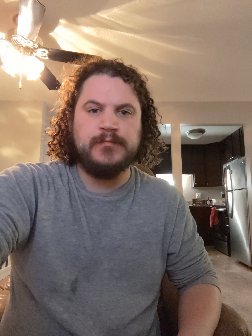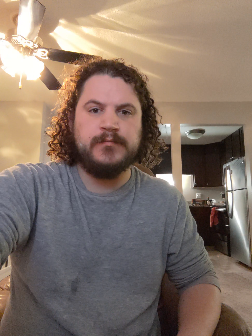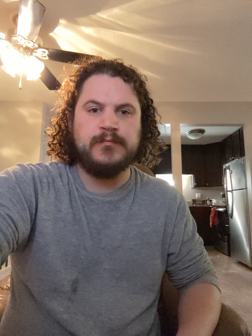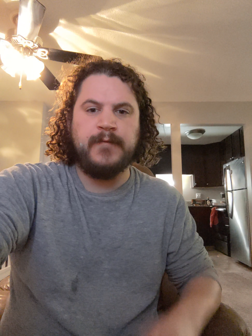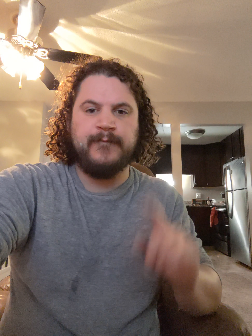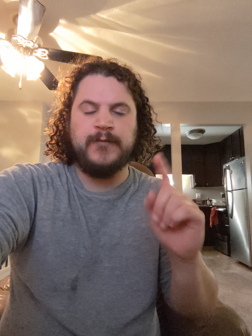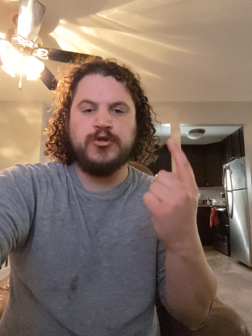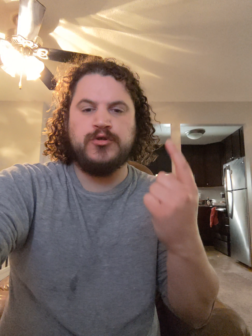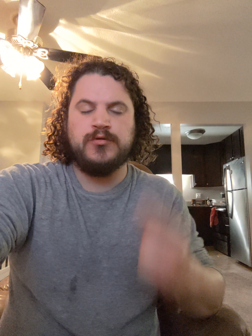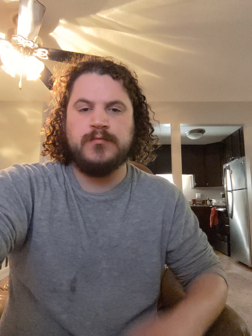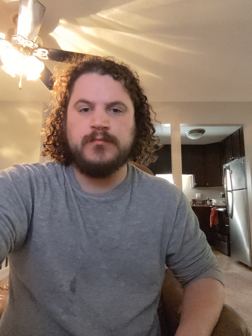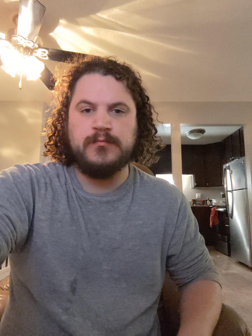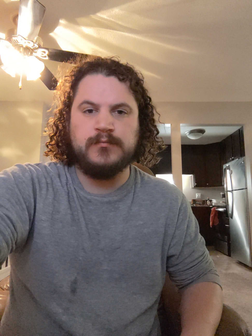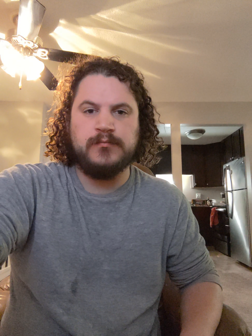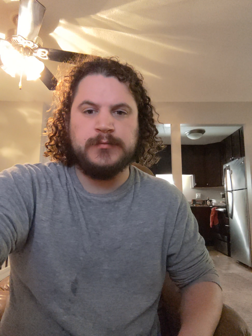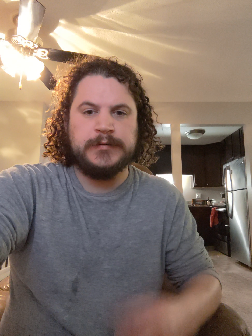first